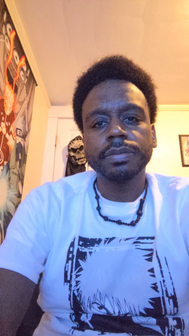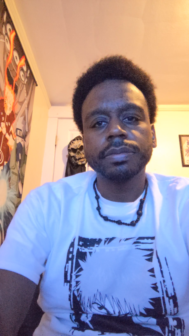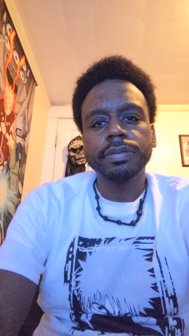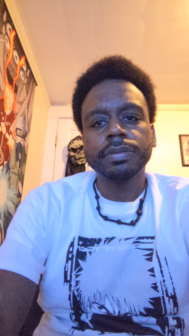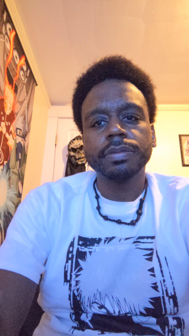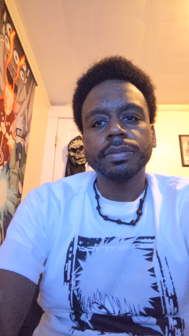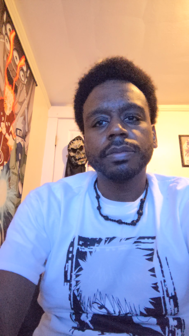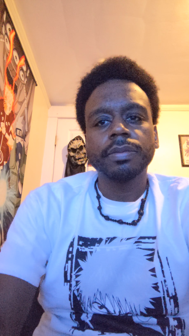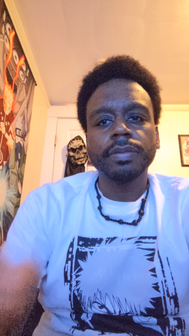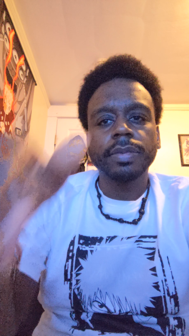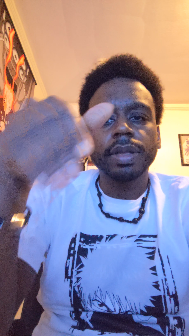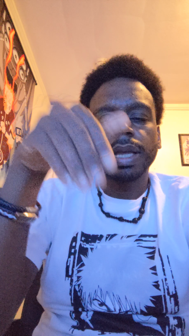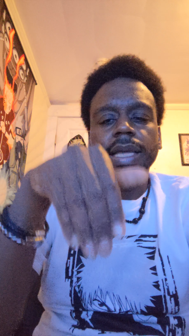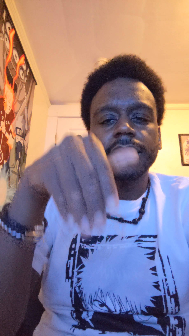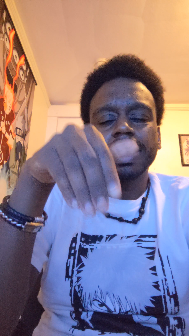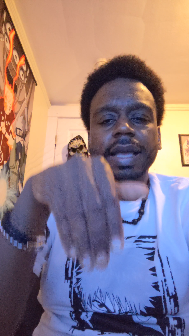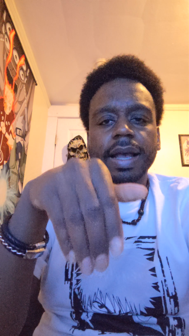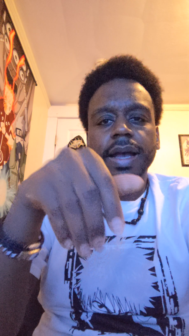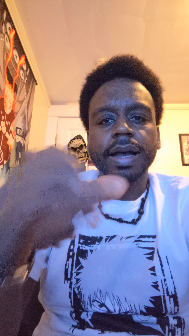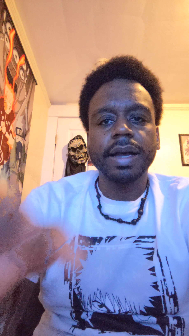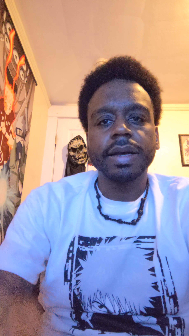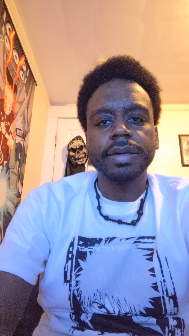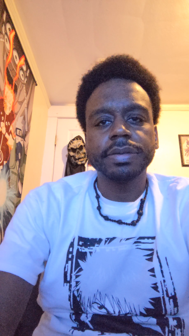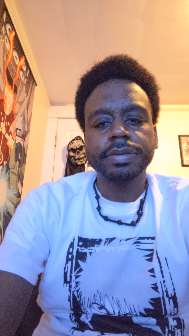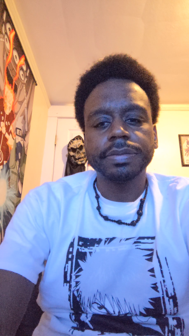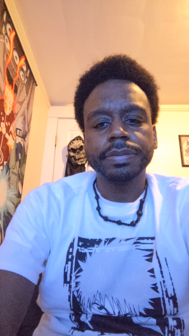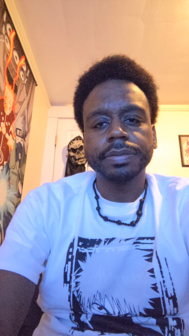inside